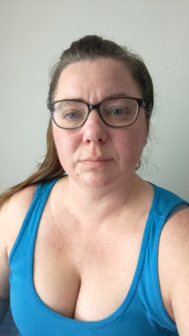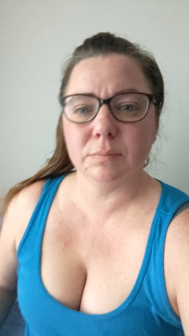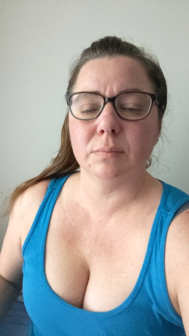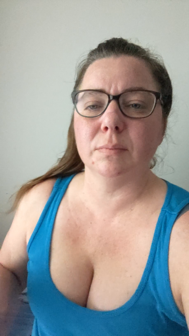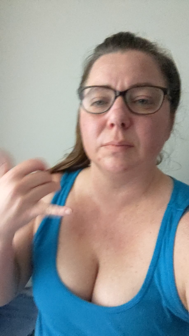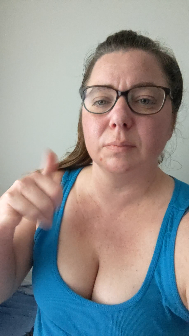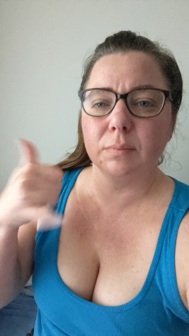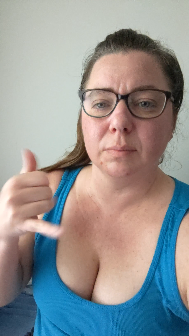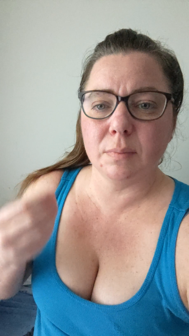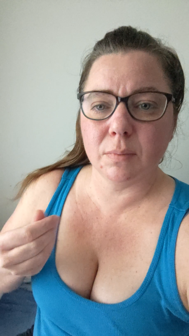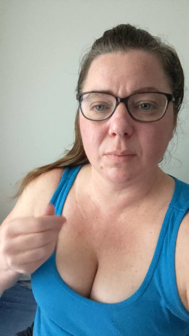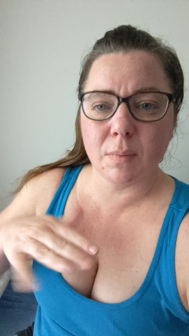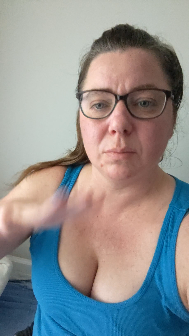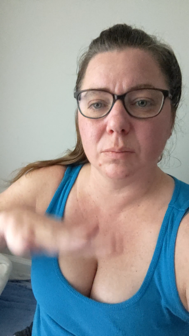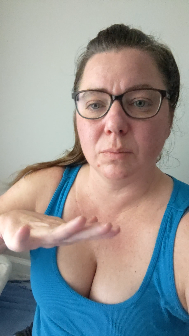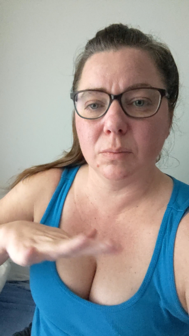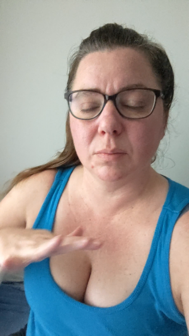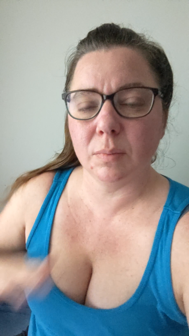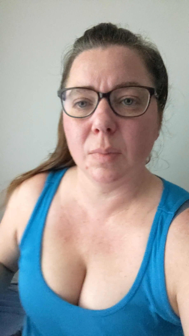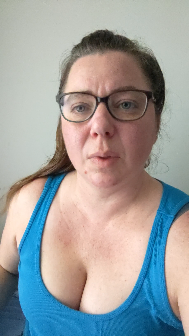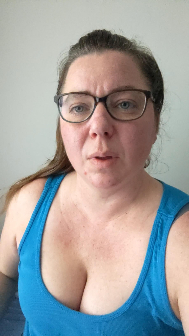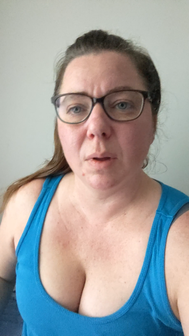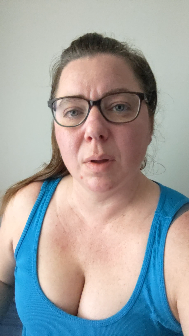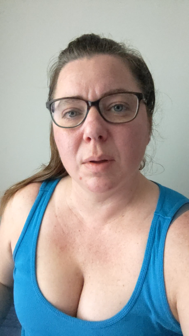playground